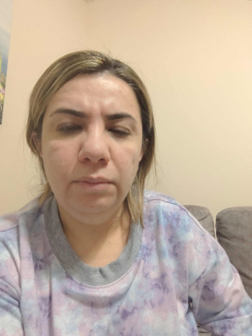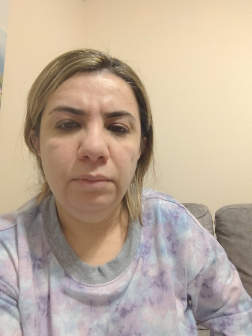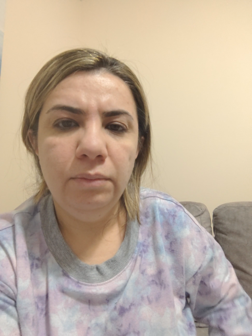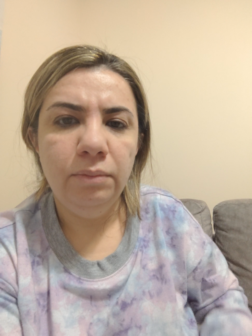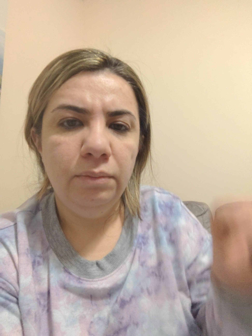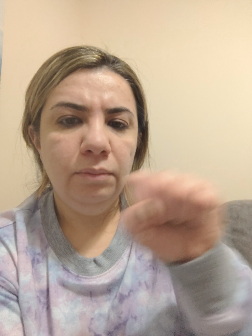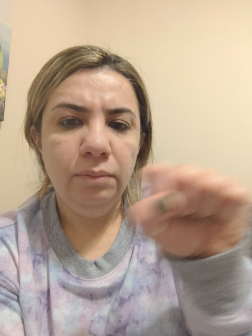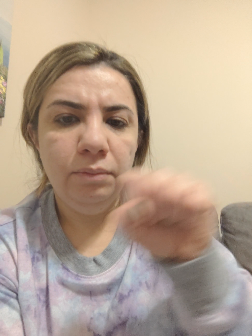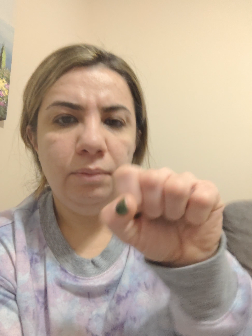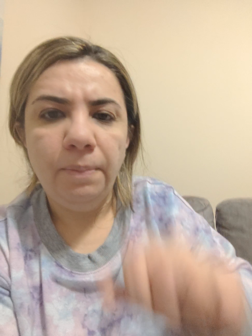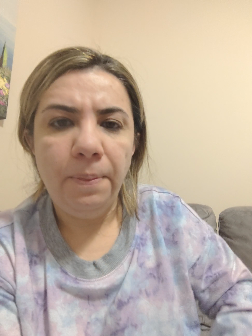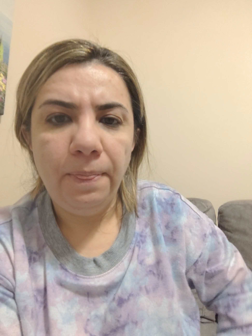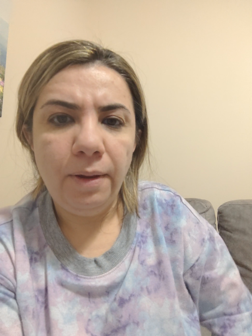shoe